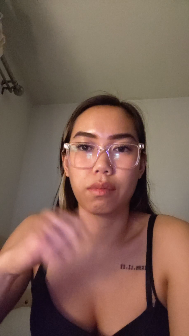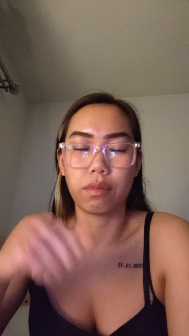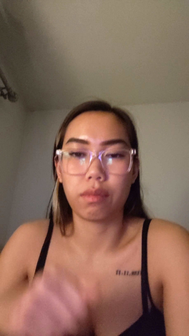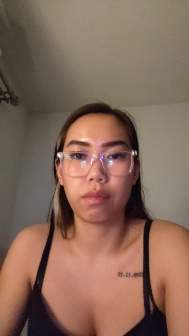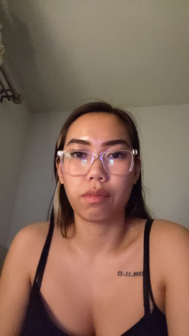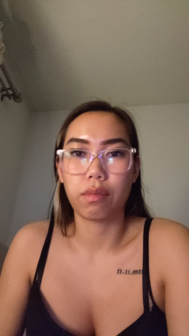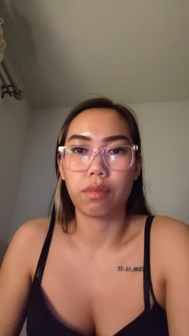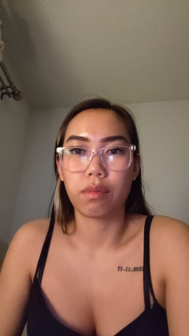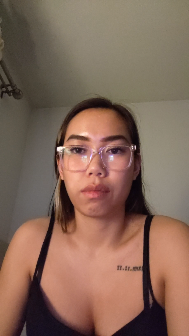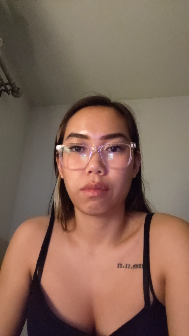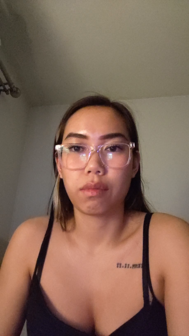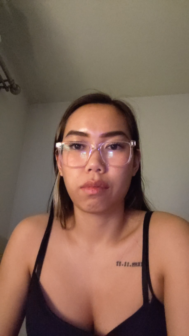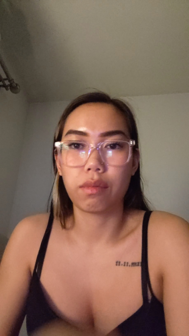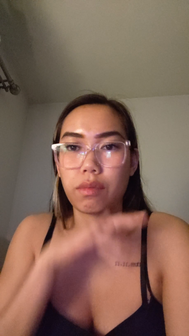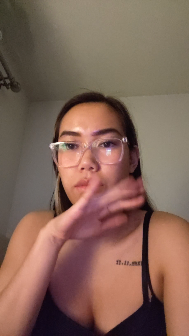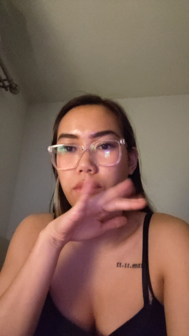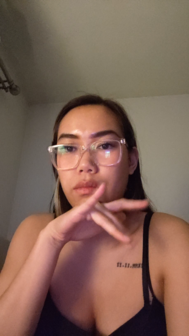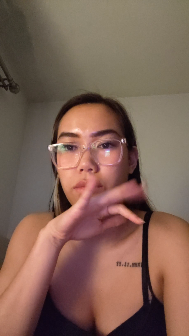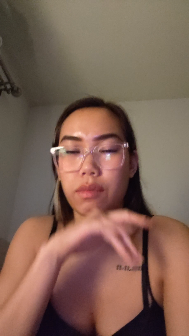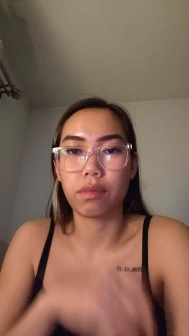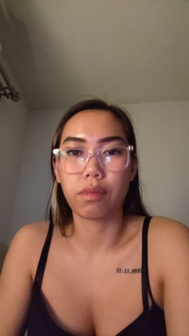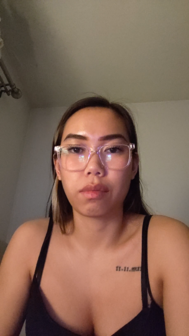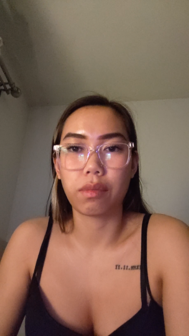naughty